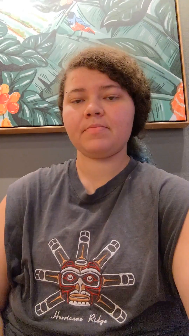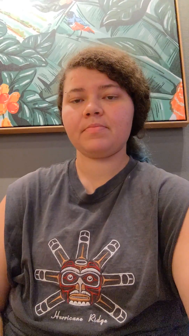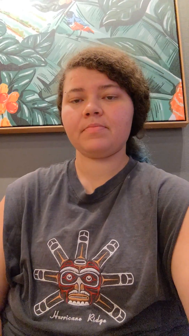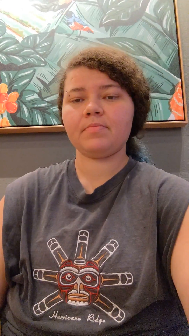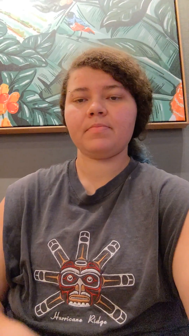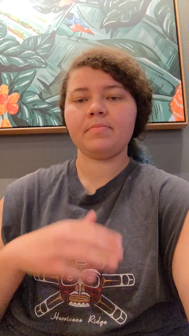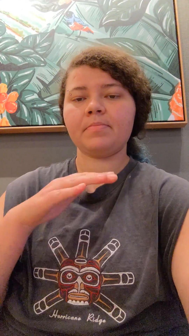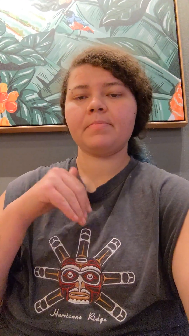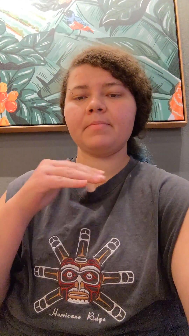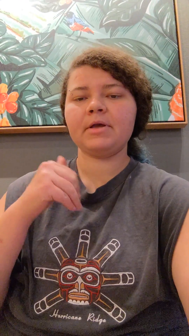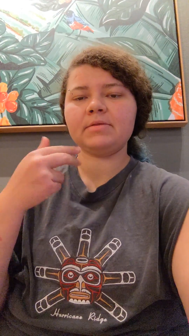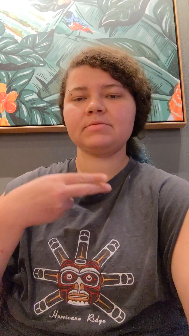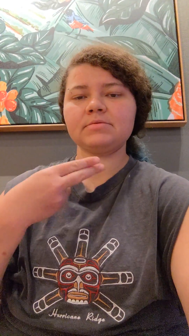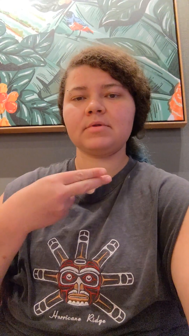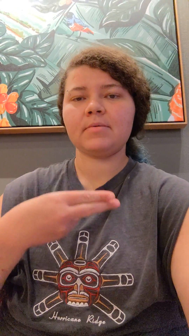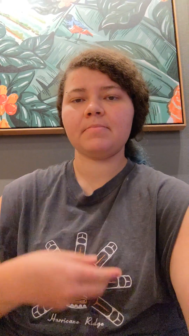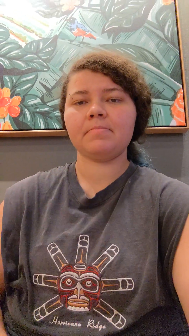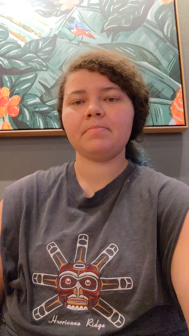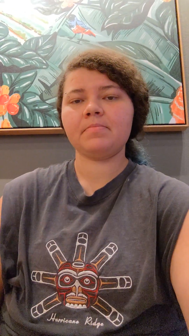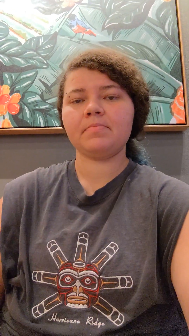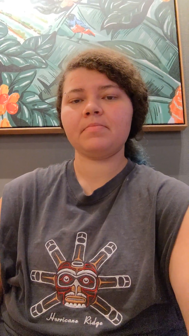pet's name